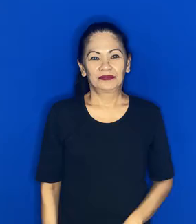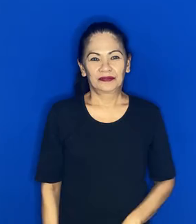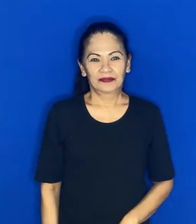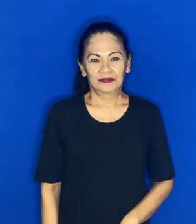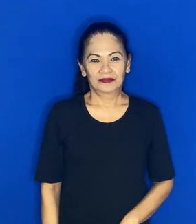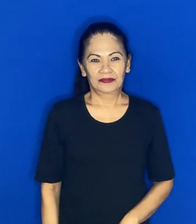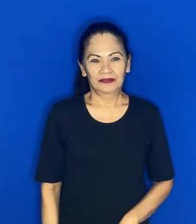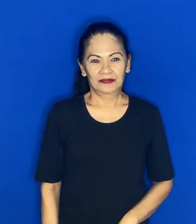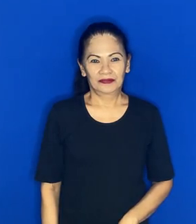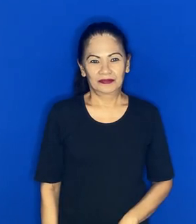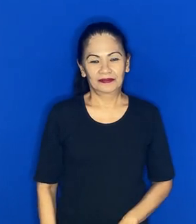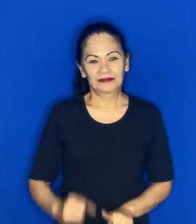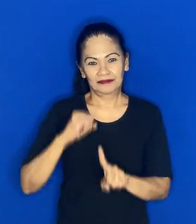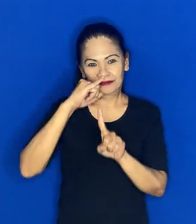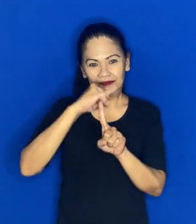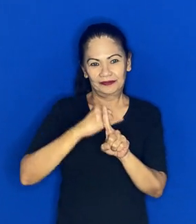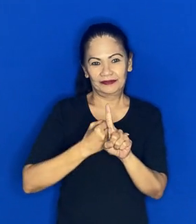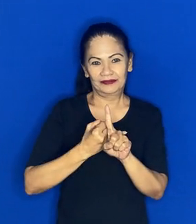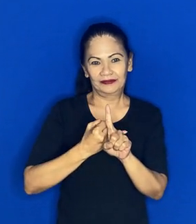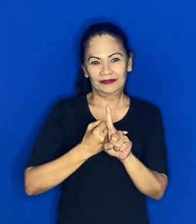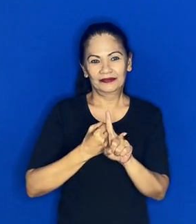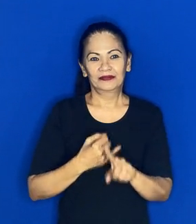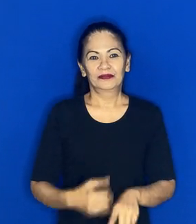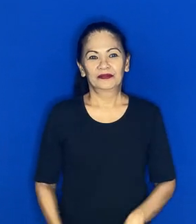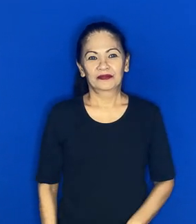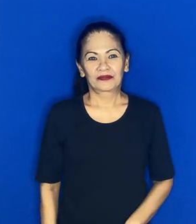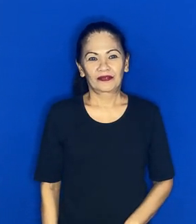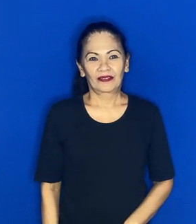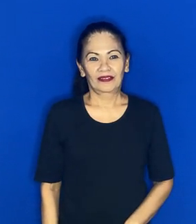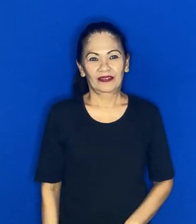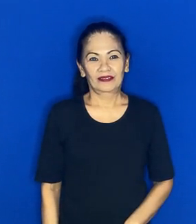january